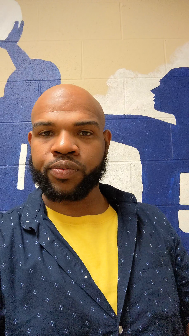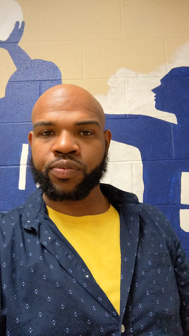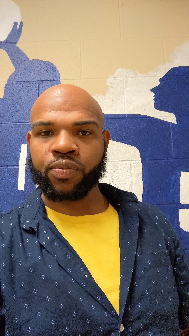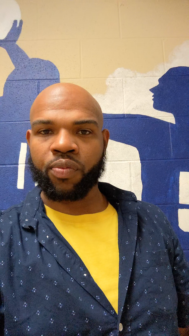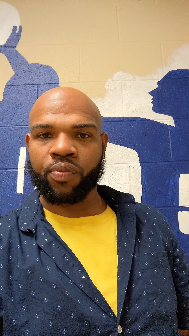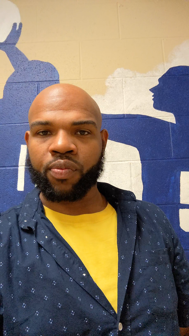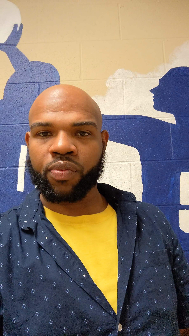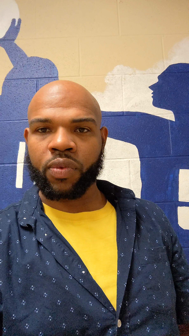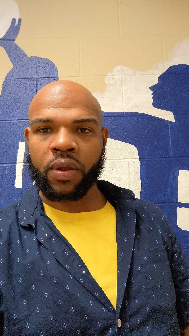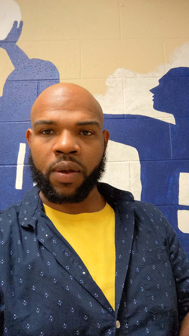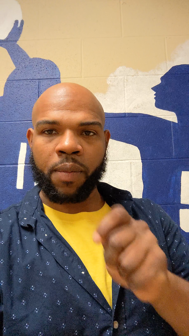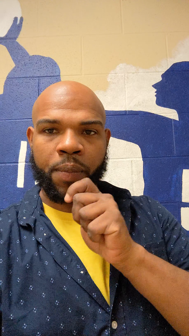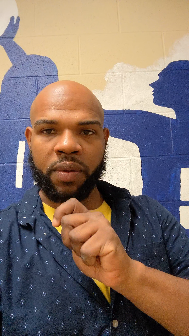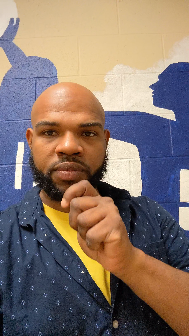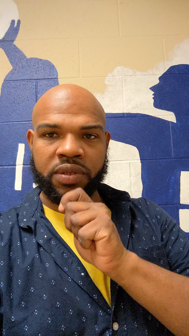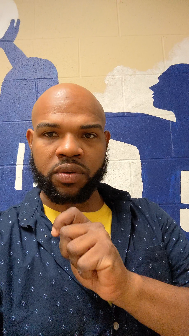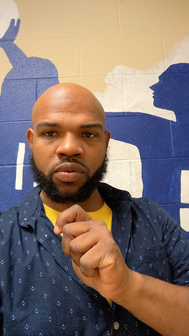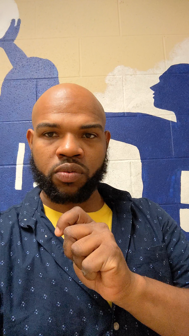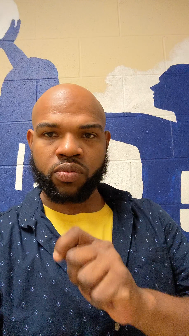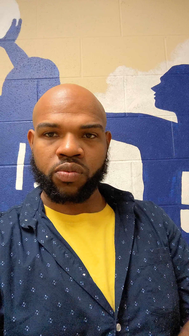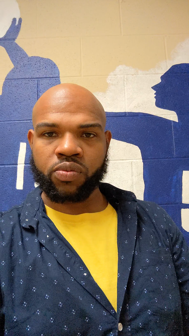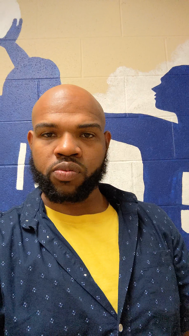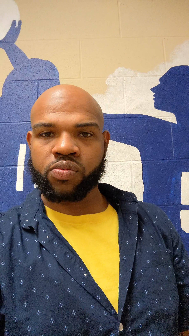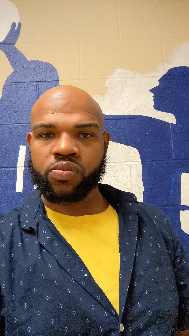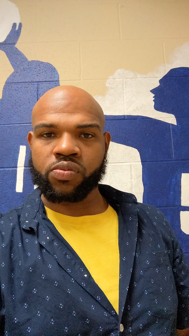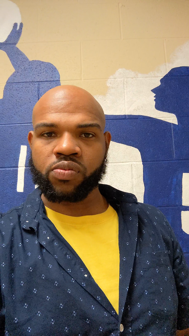popsicle